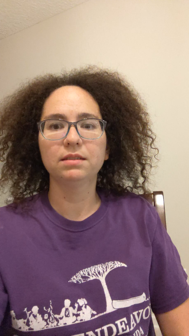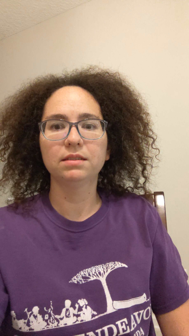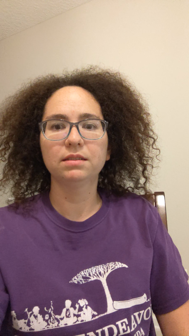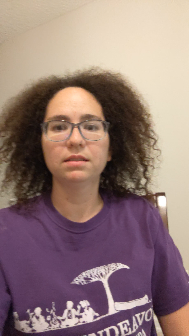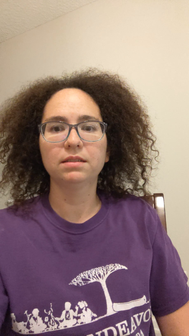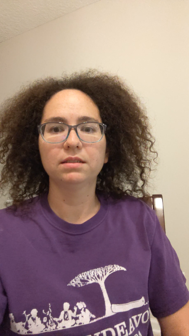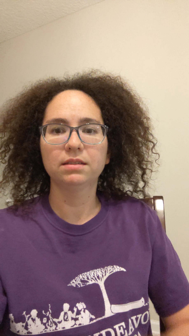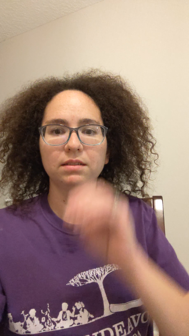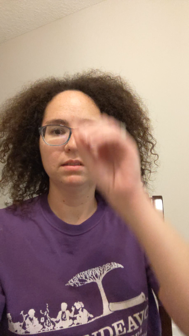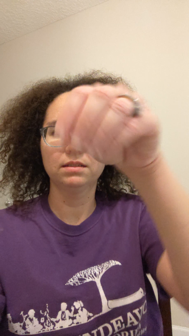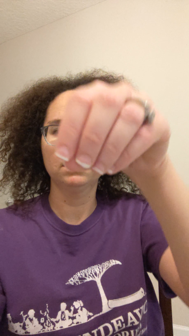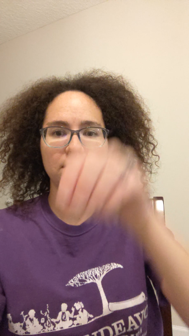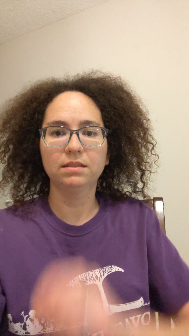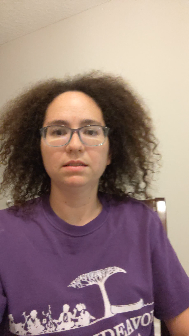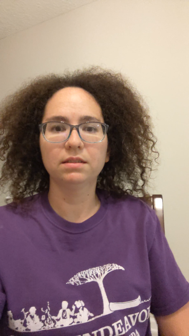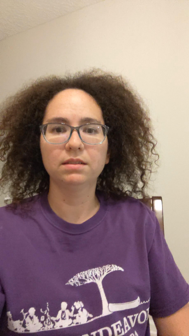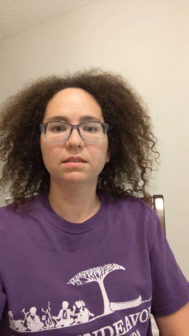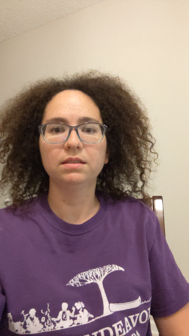put